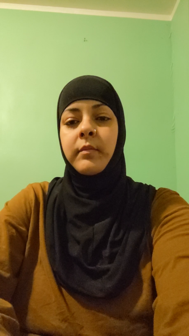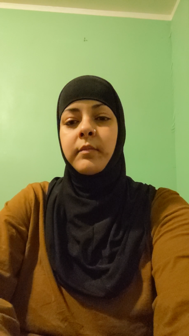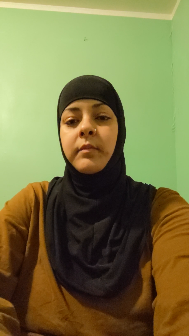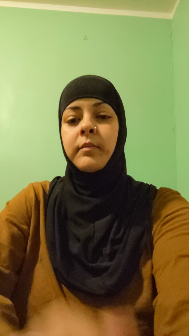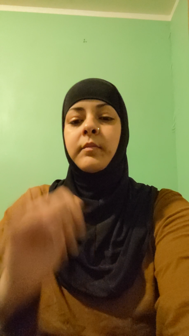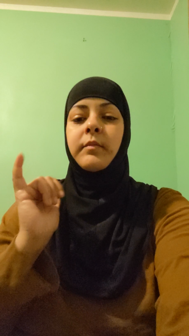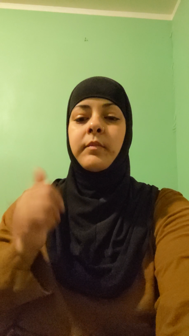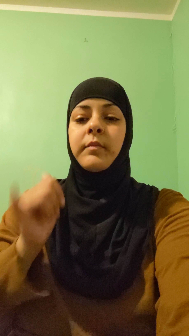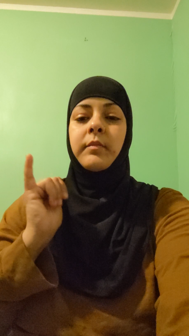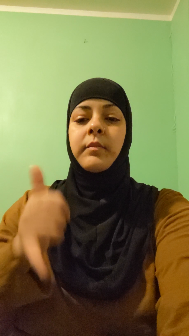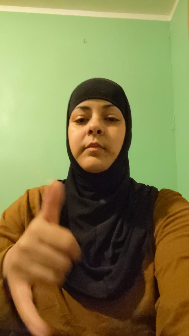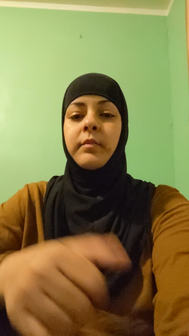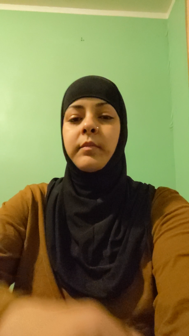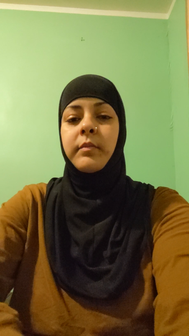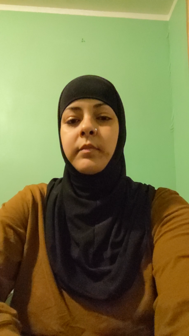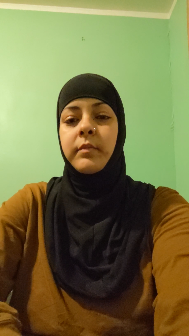rocking chair